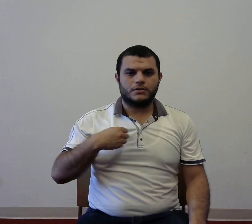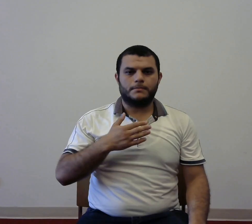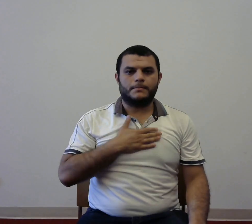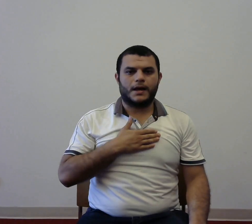mən